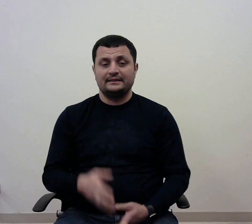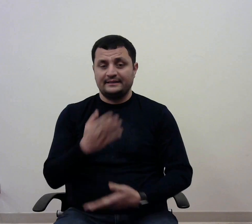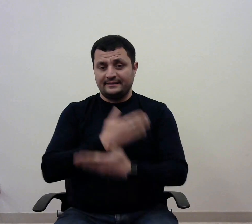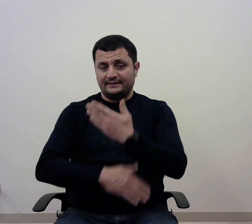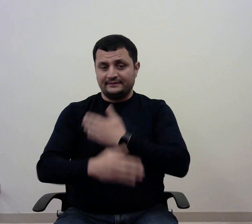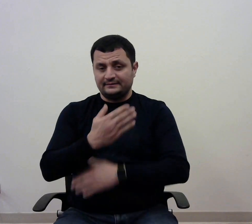əlil